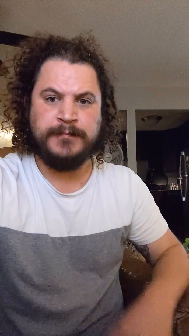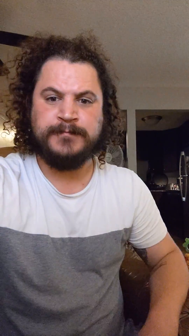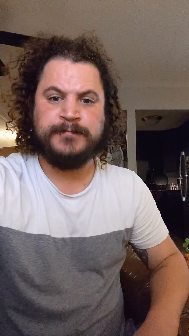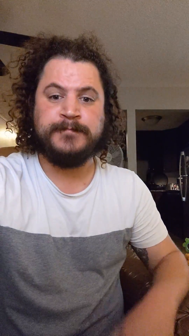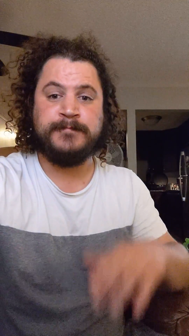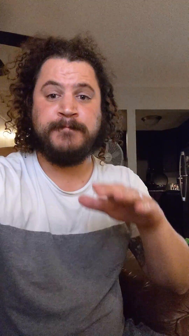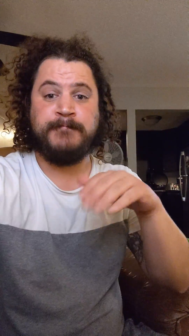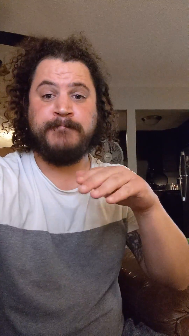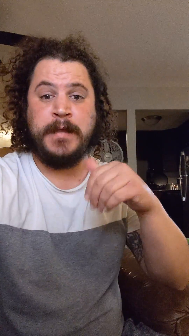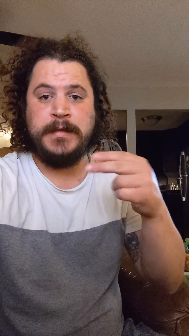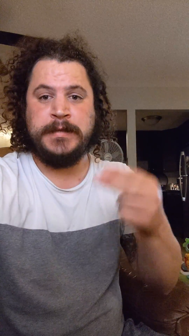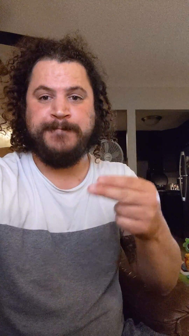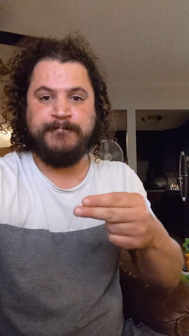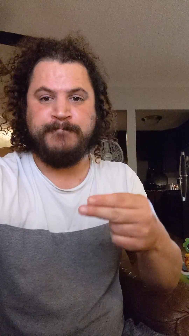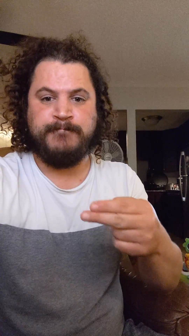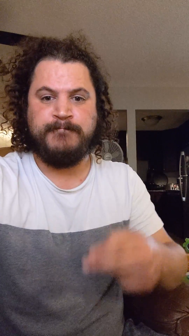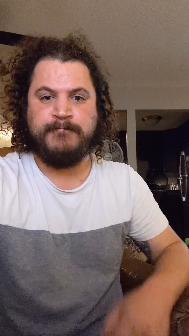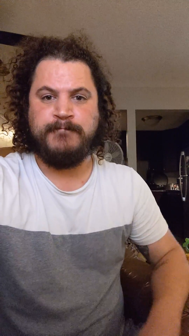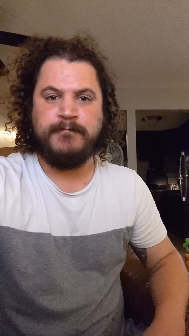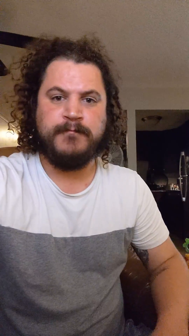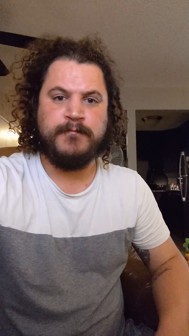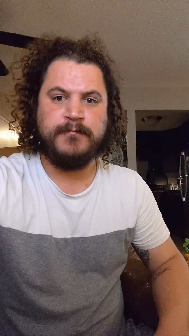pet's name